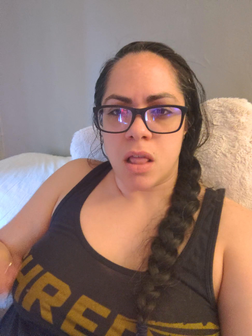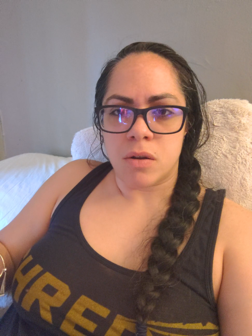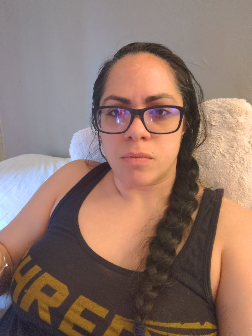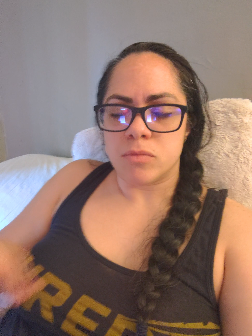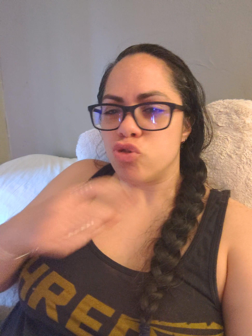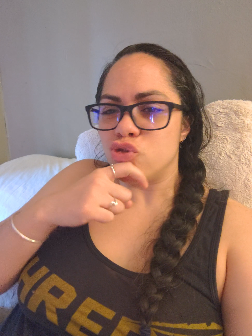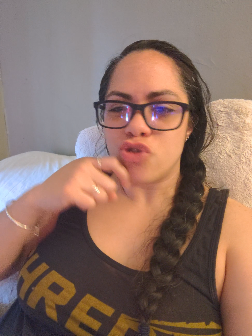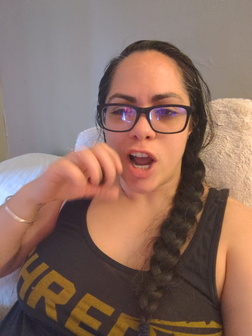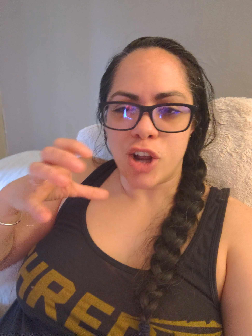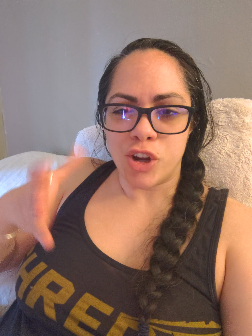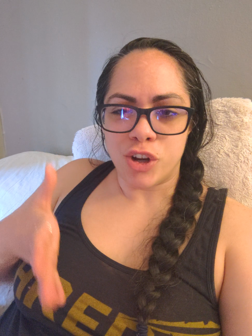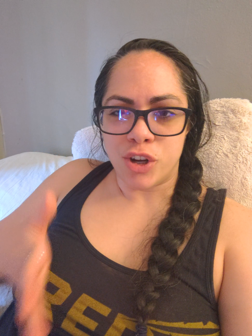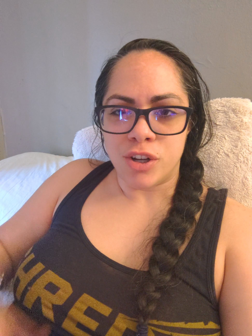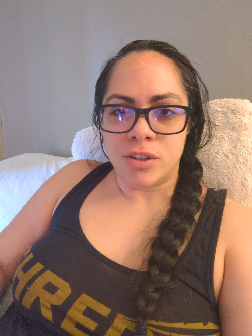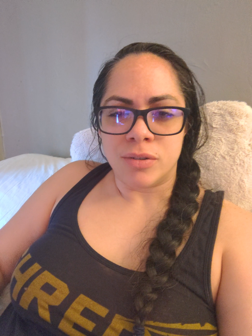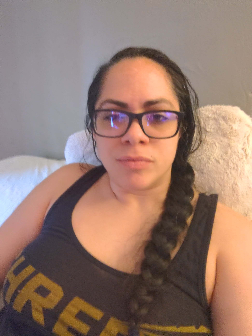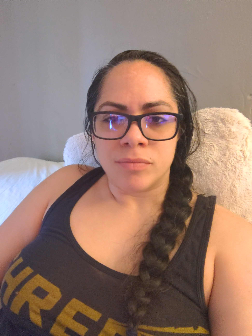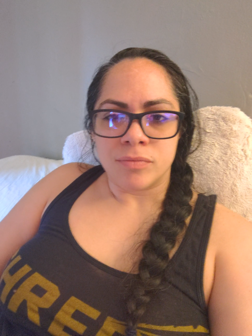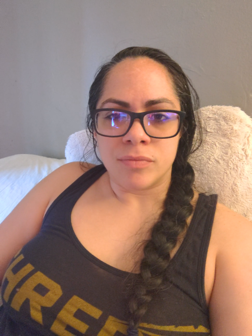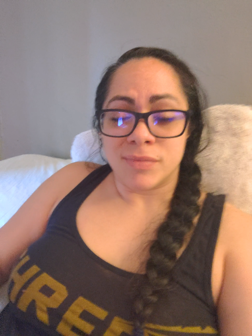dryer